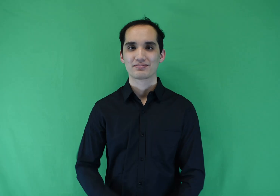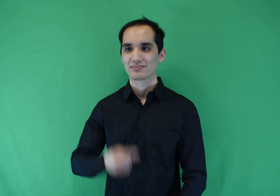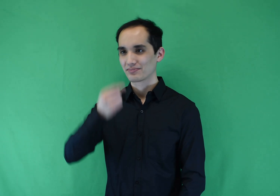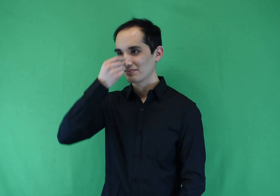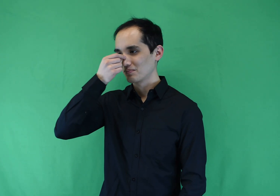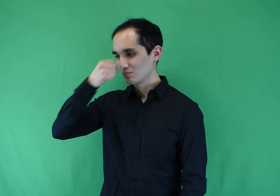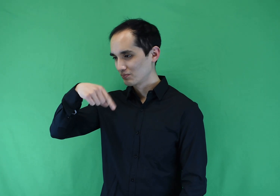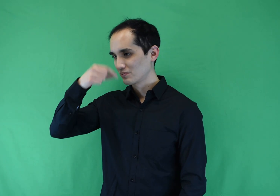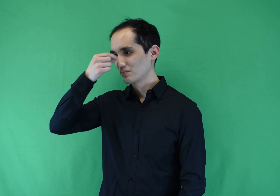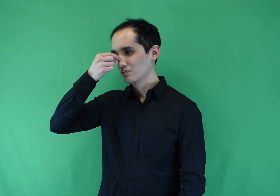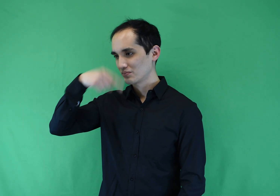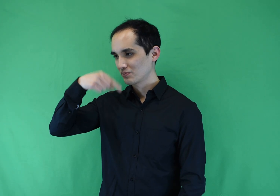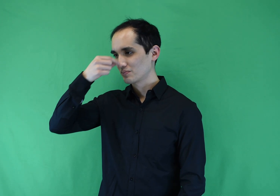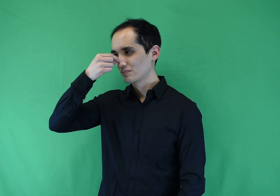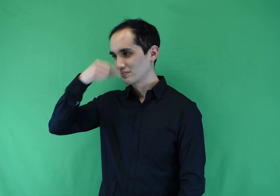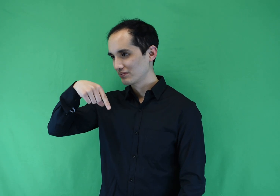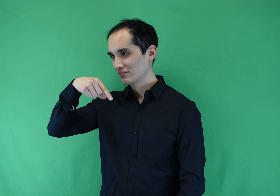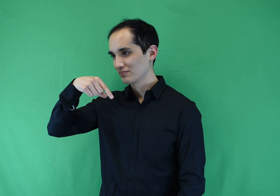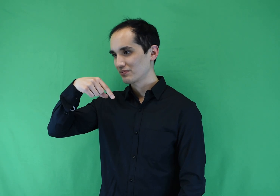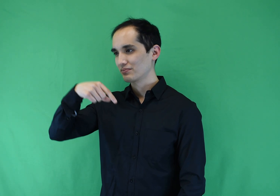gripe